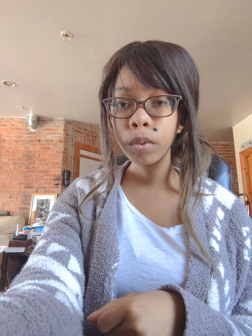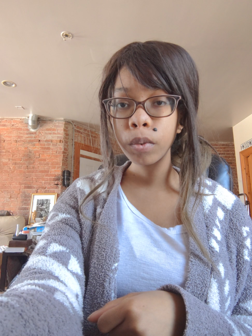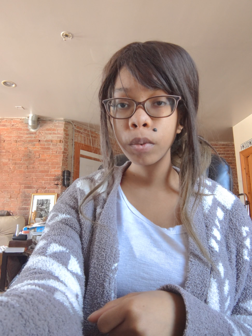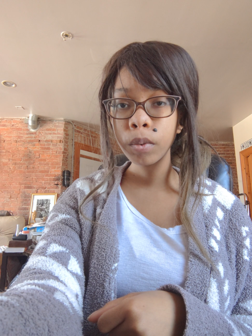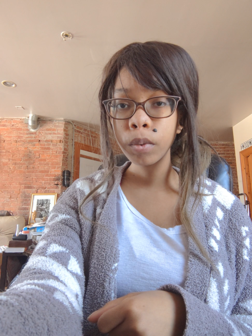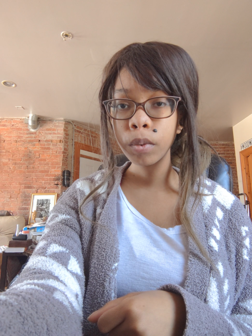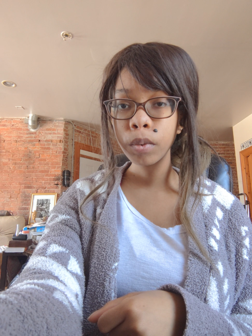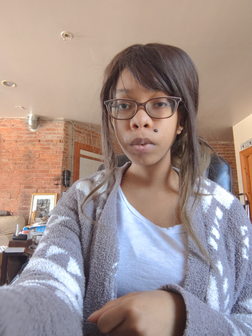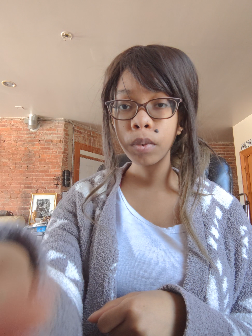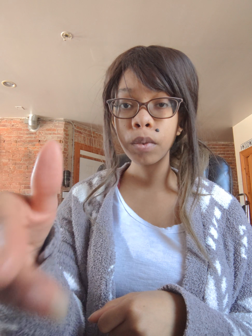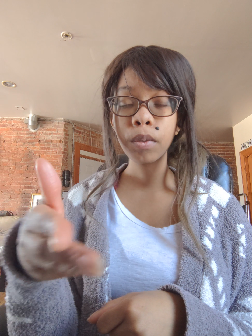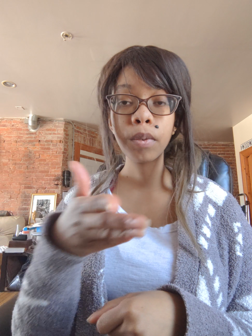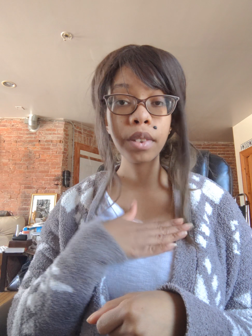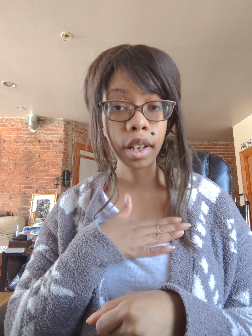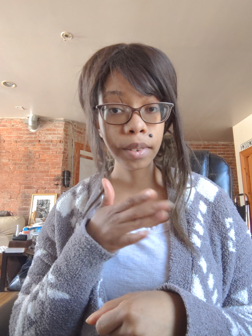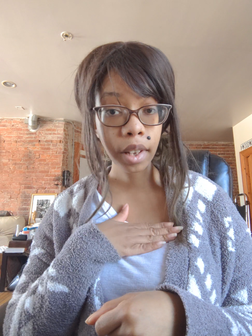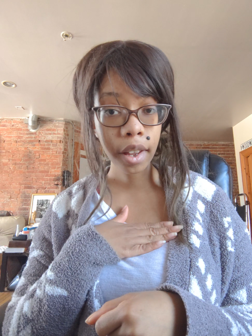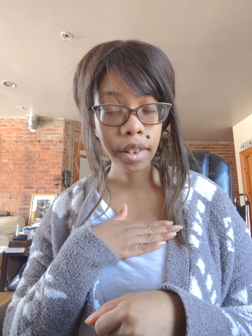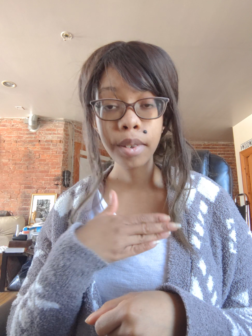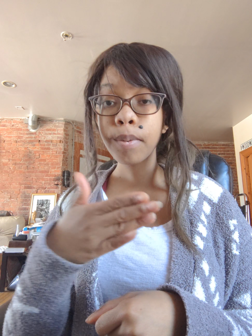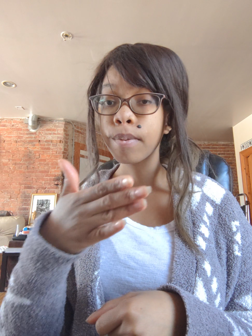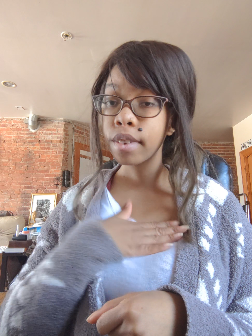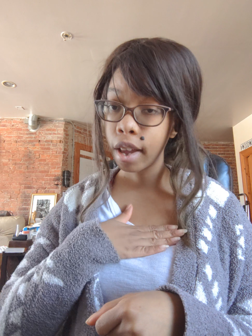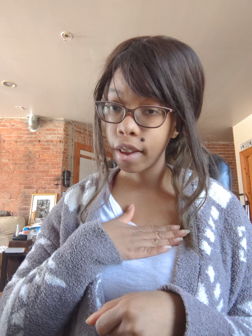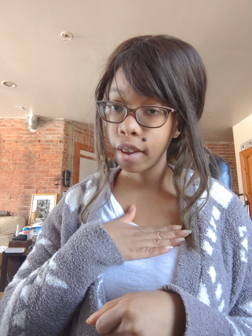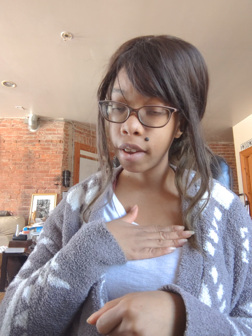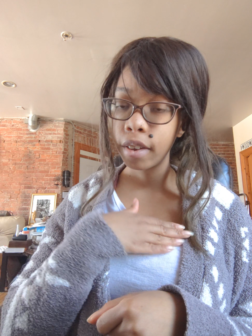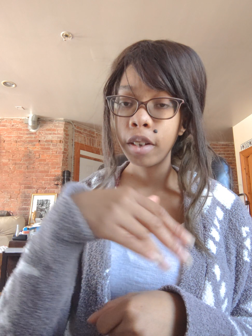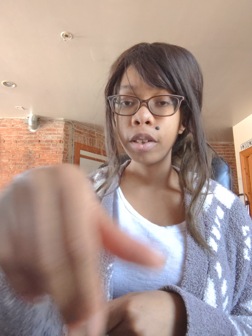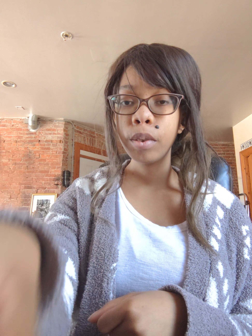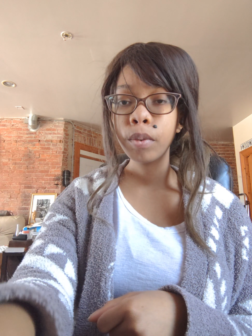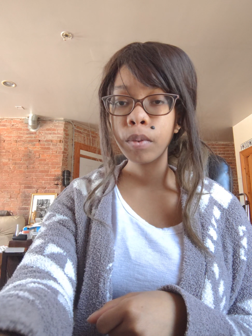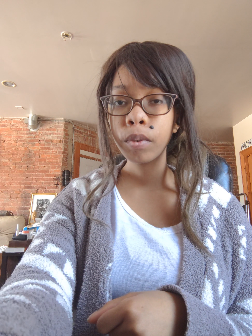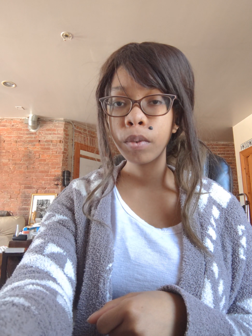my